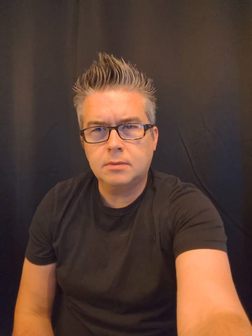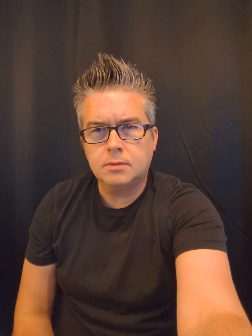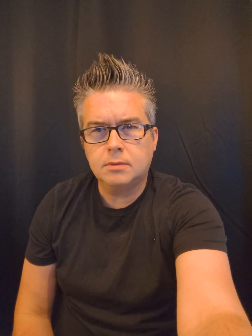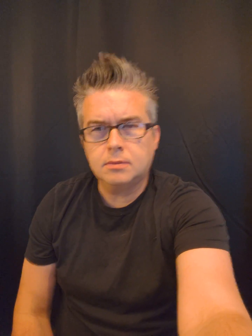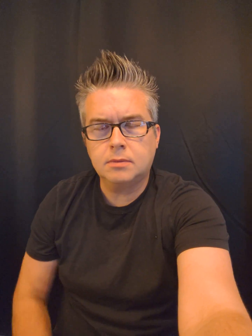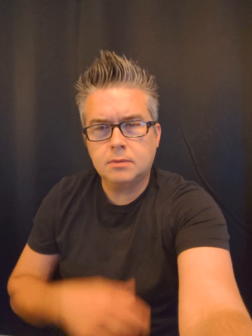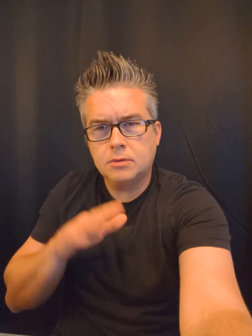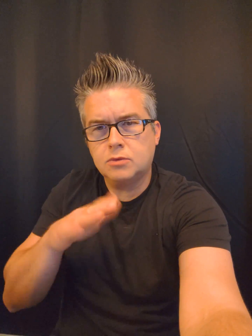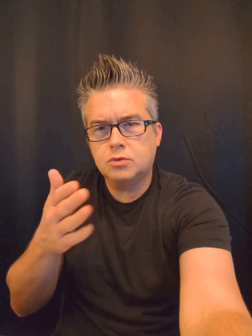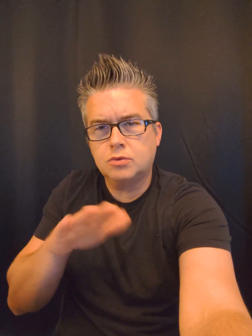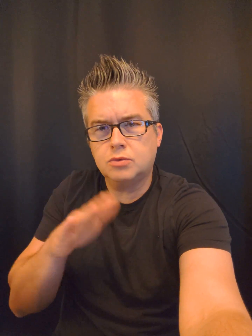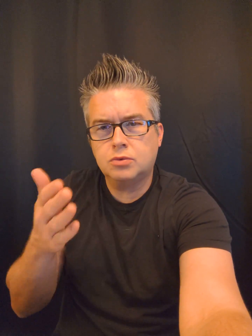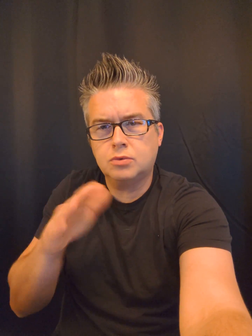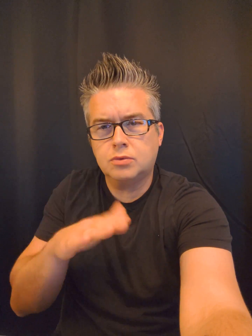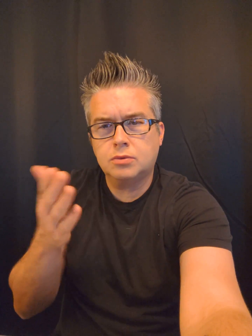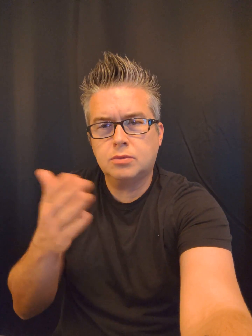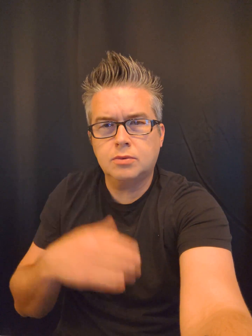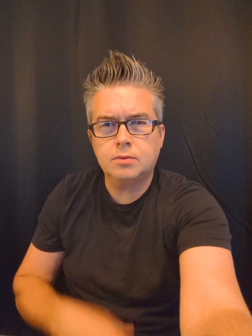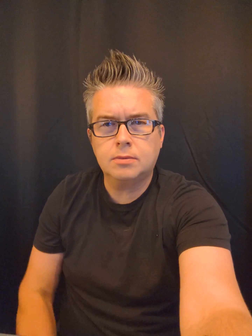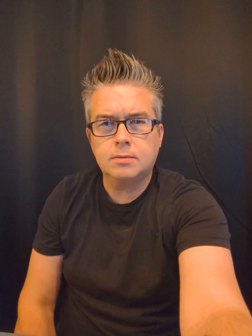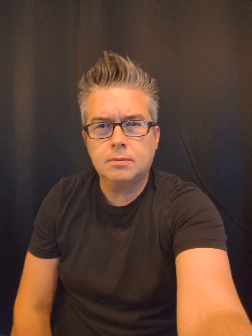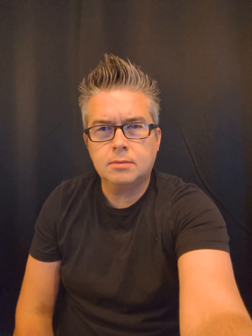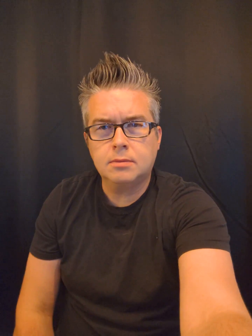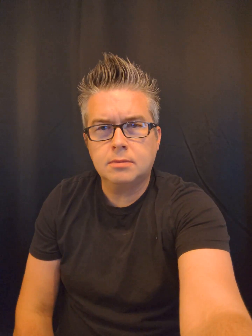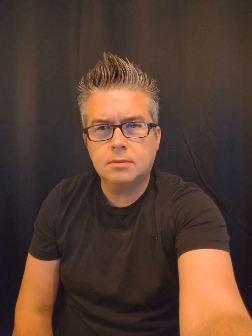kitchen